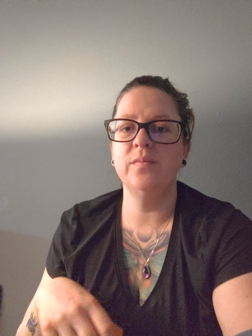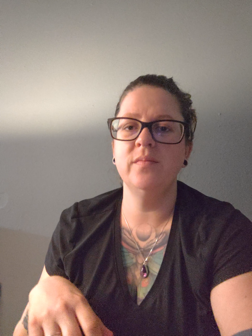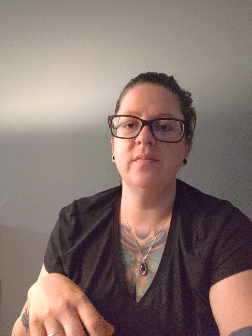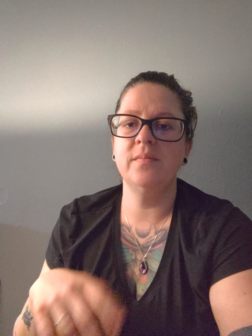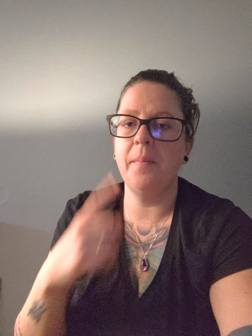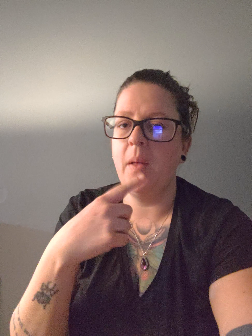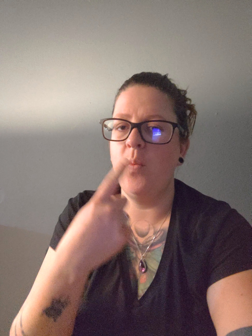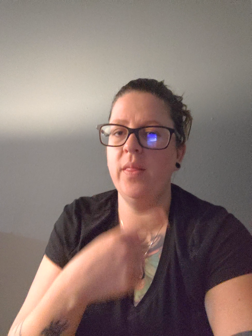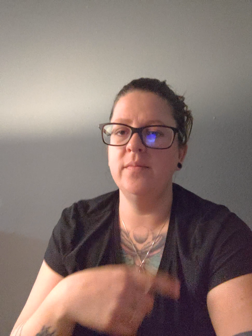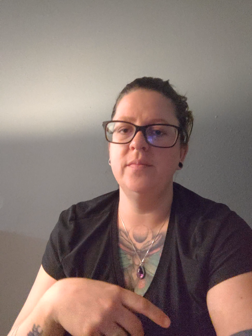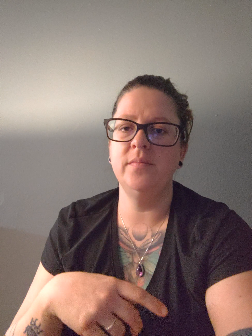mouth